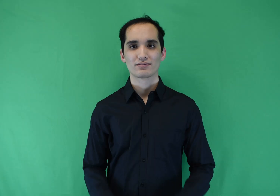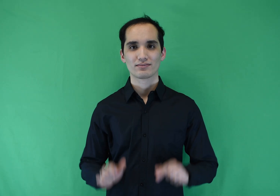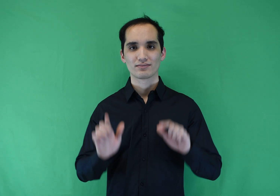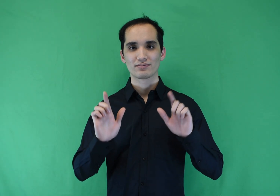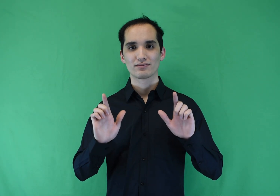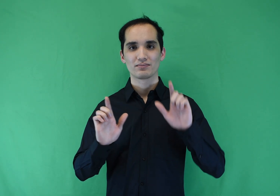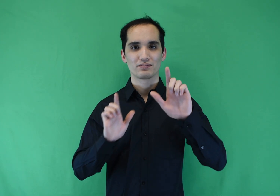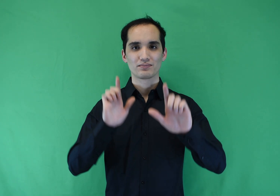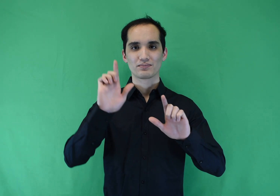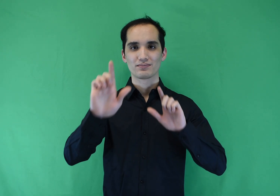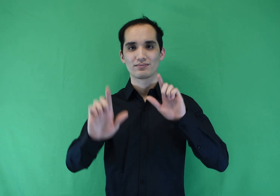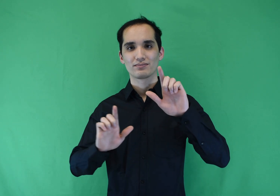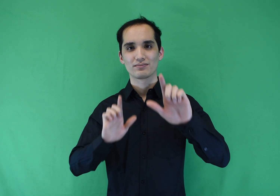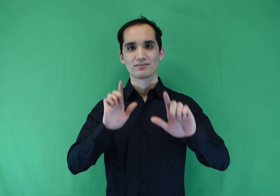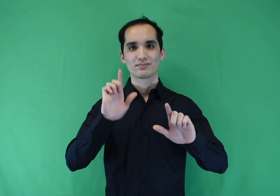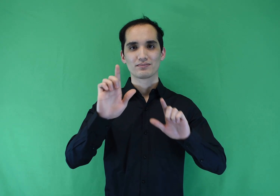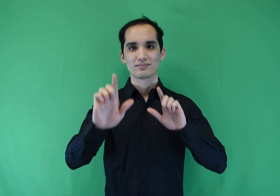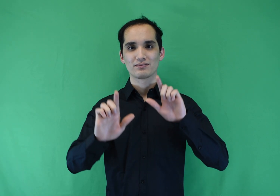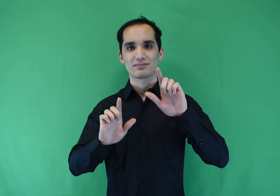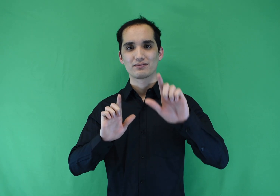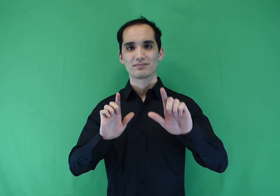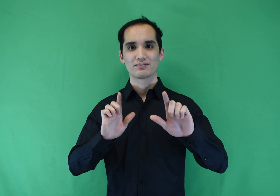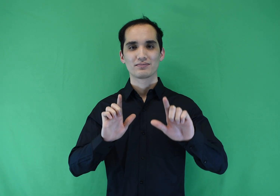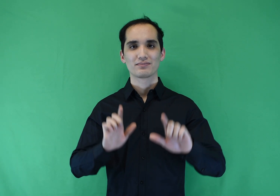LSM